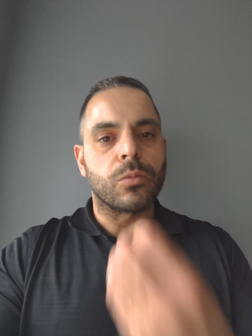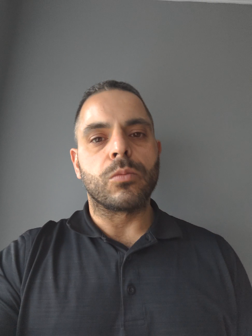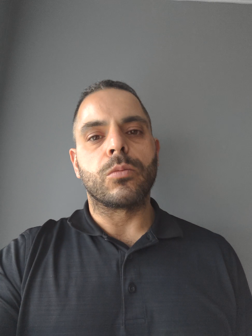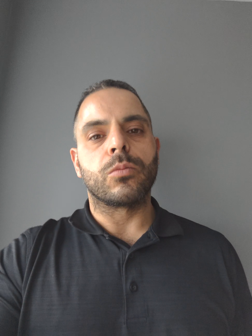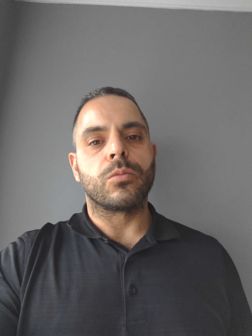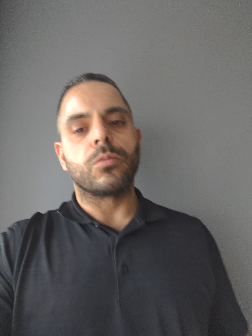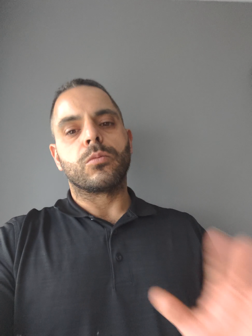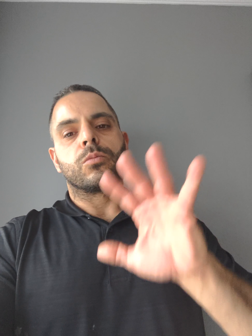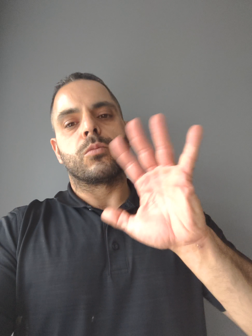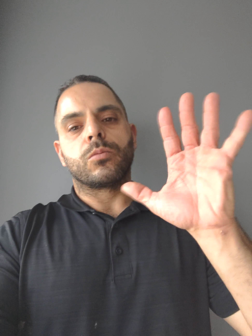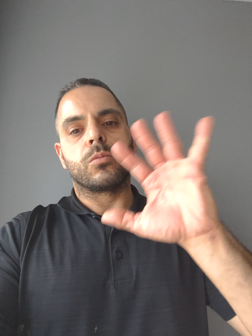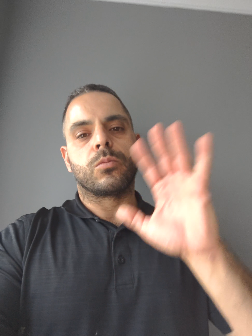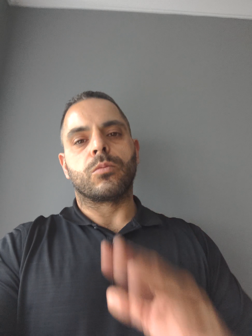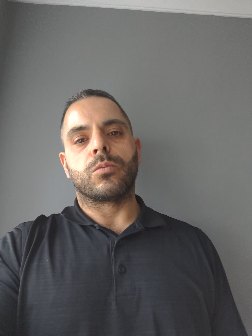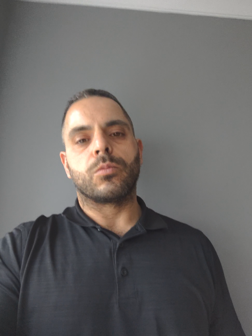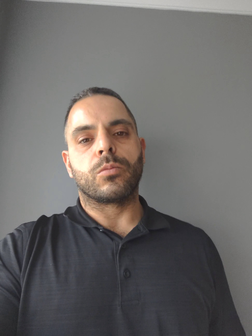bye